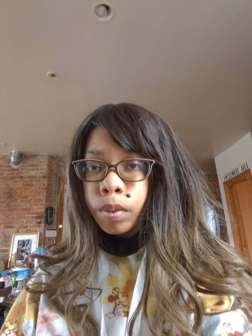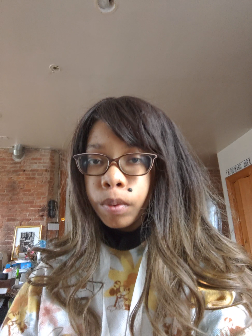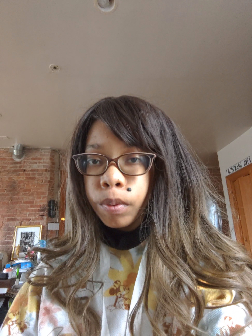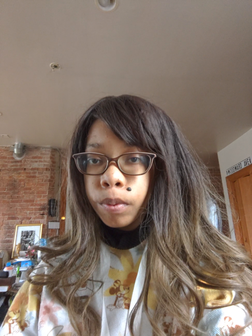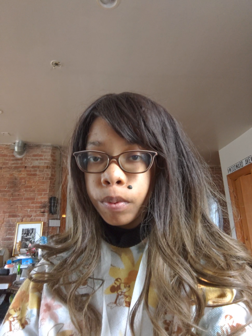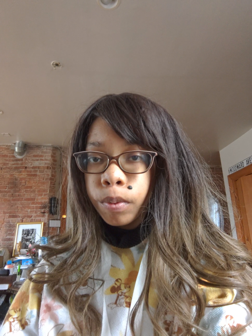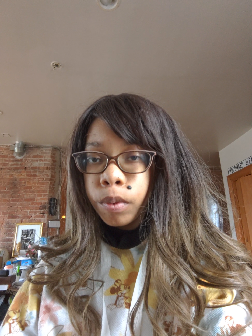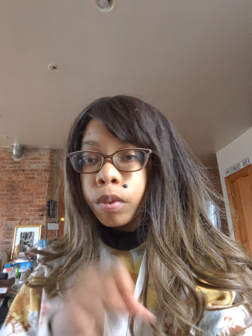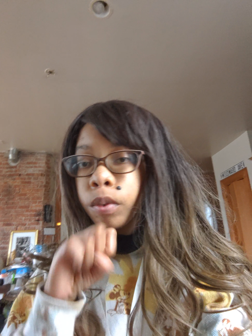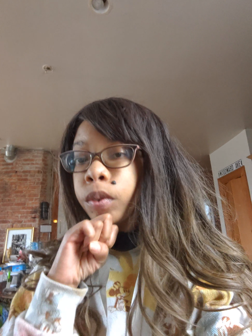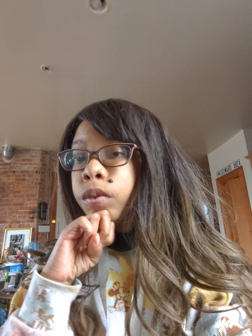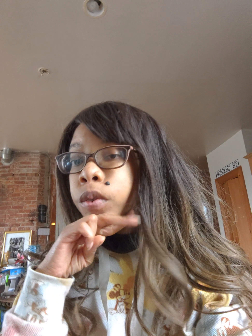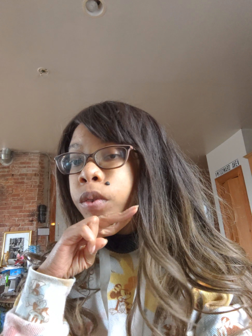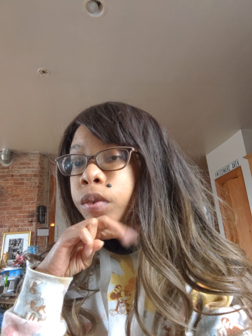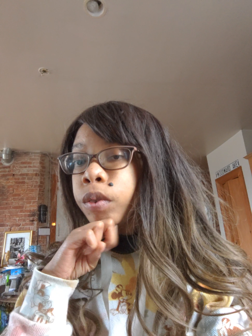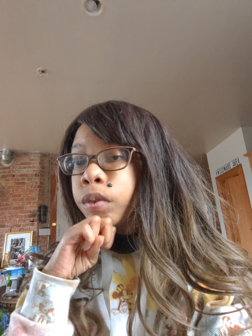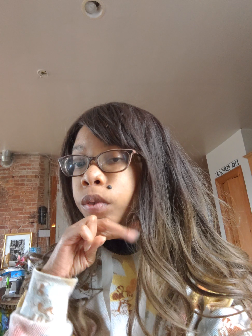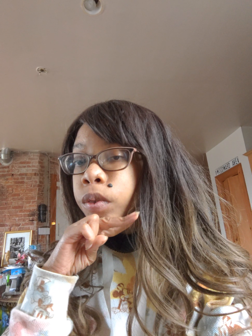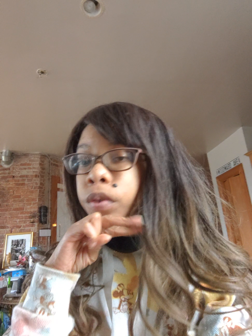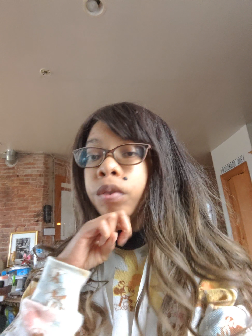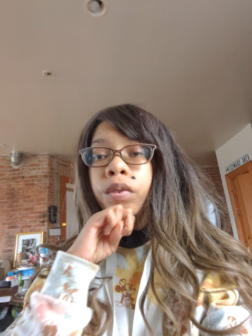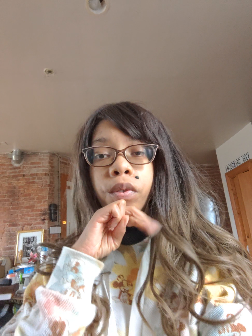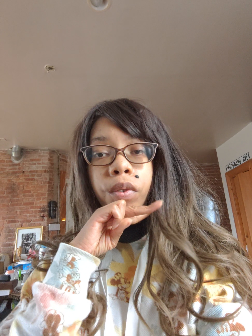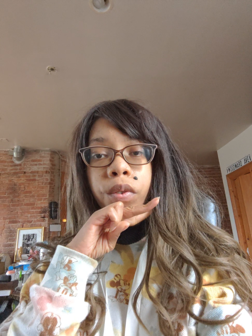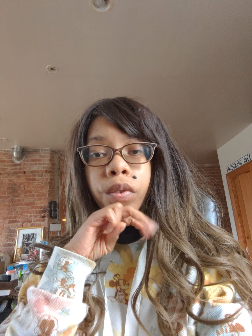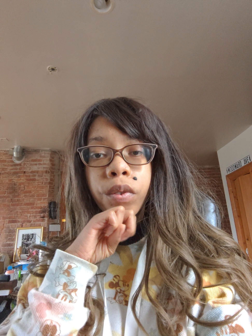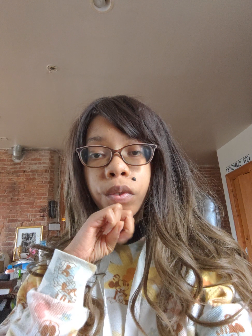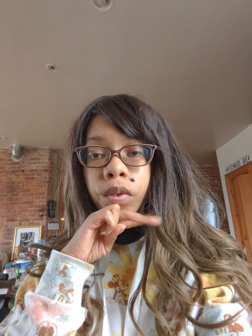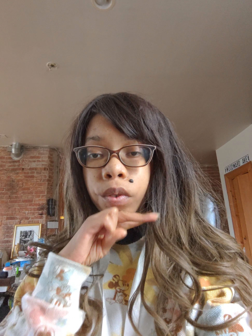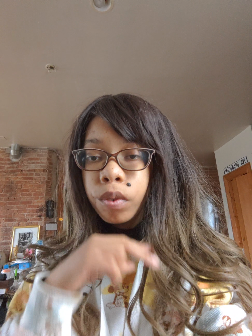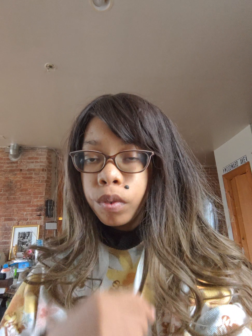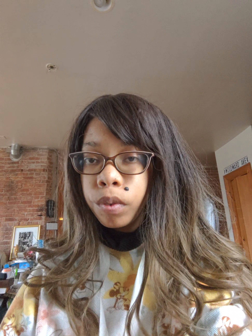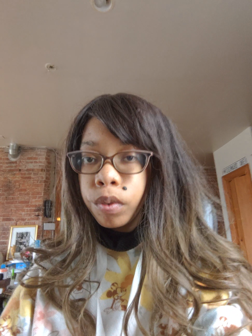frog